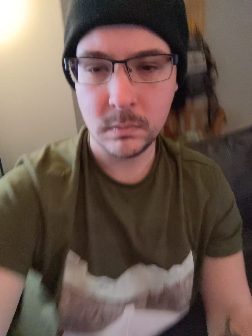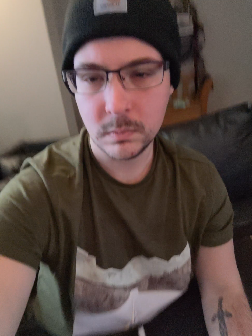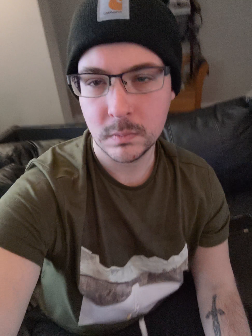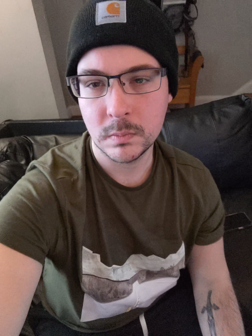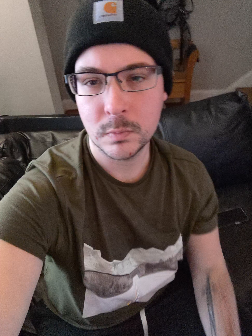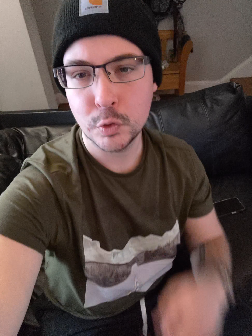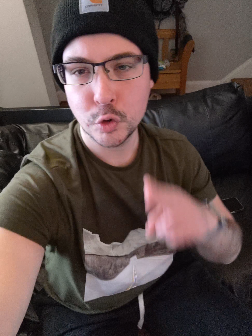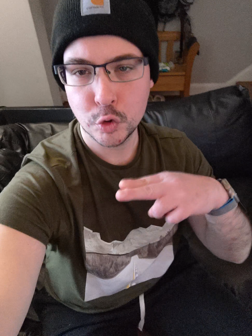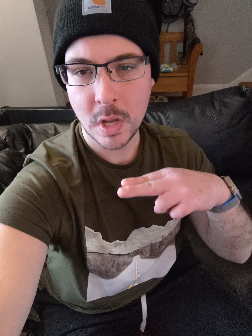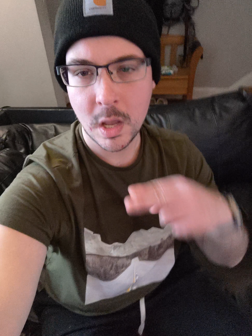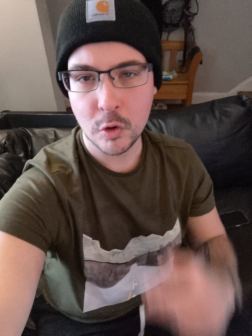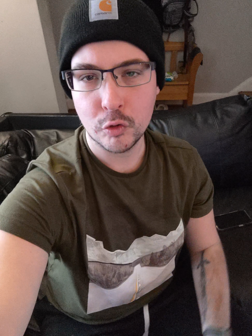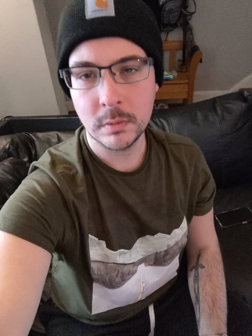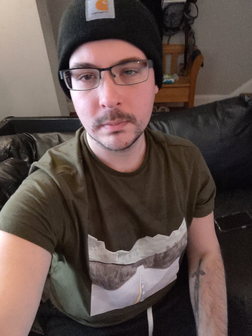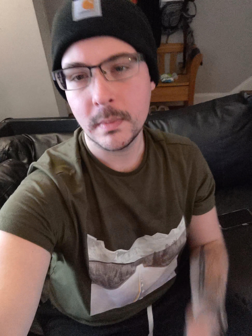chair